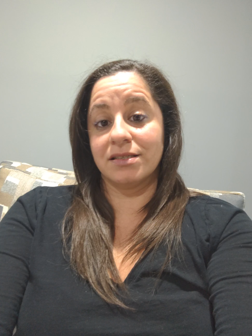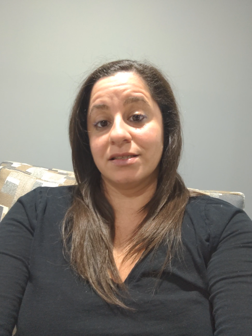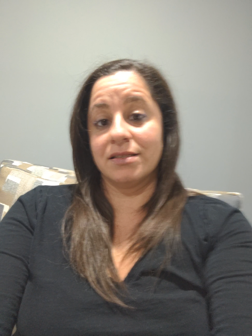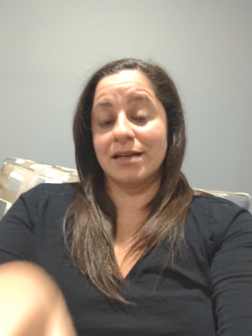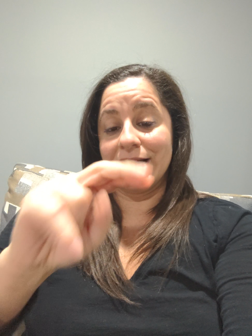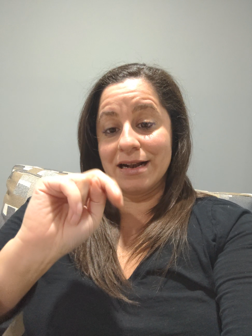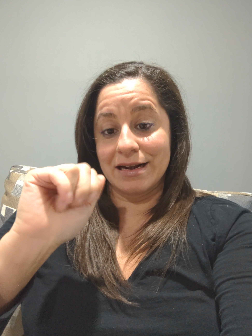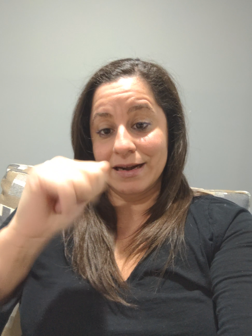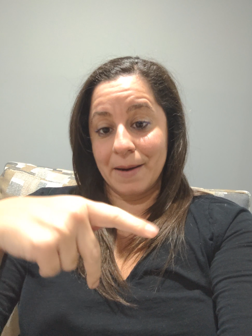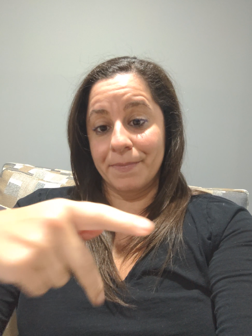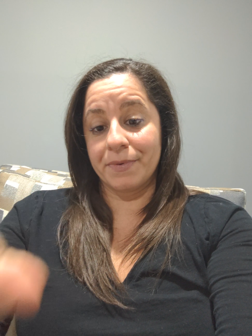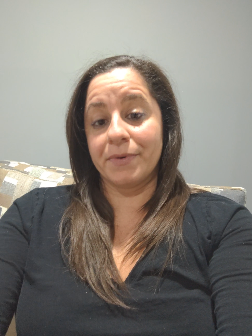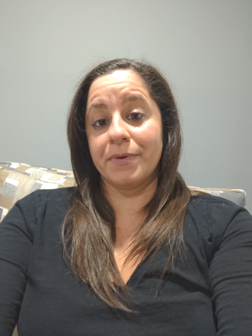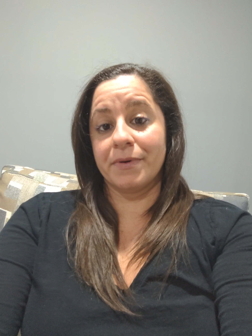nap